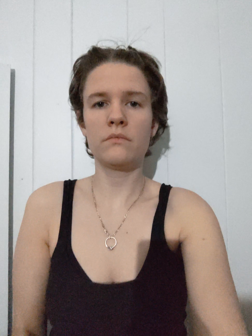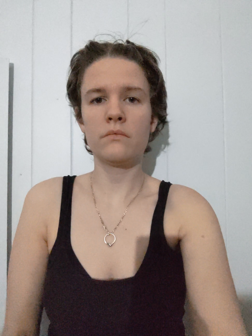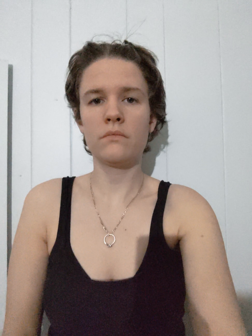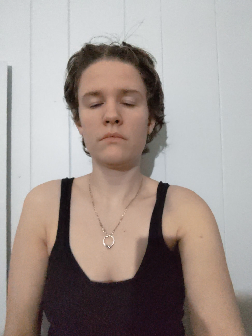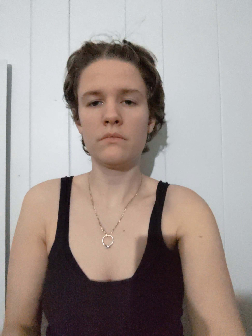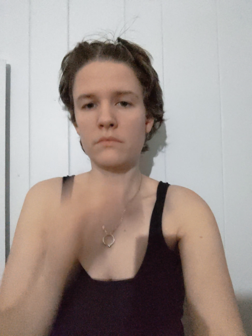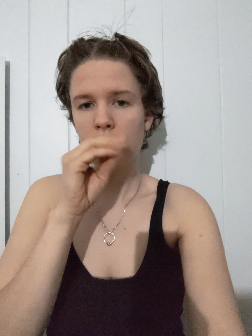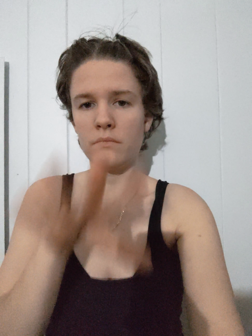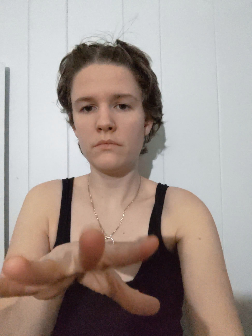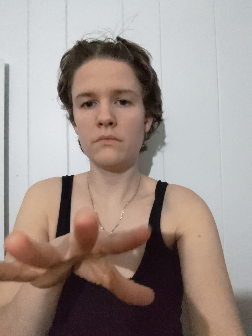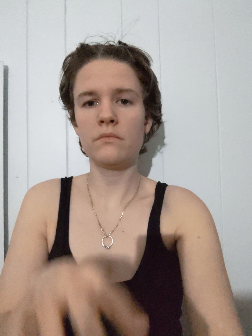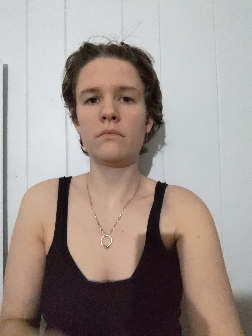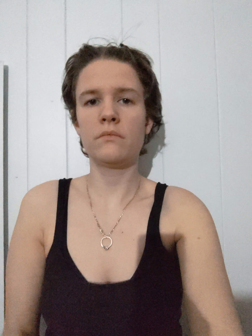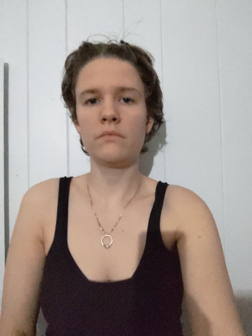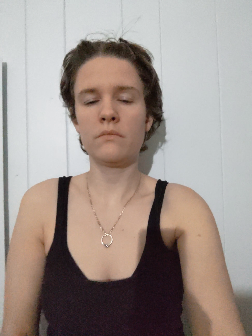blow